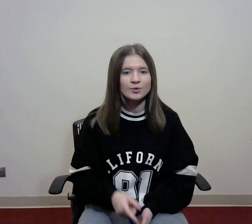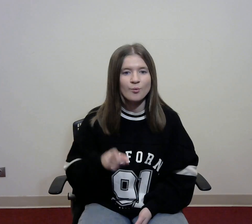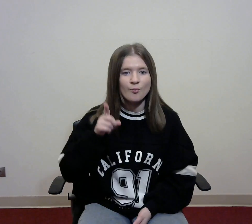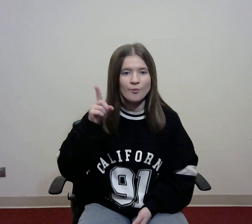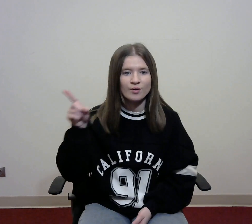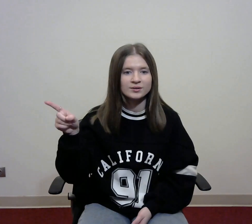O